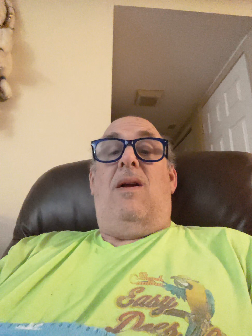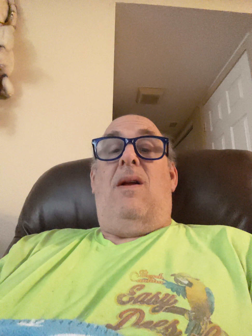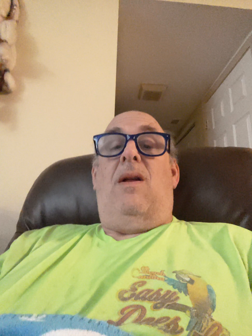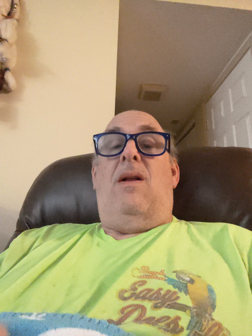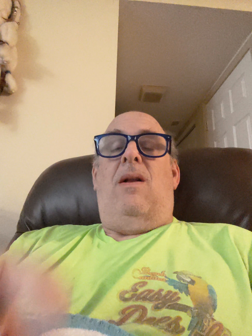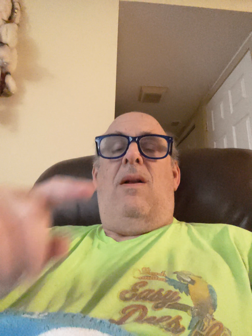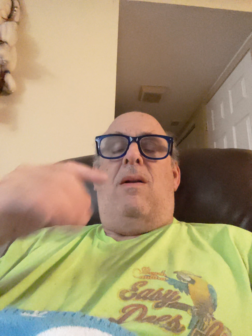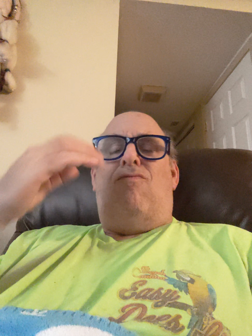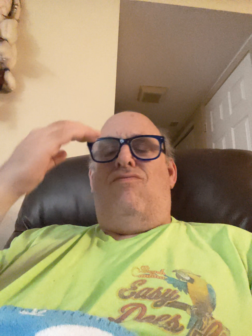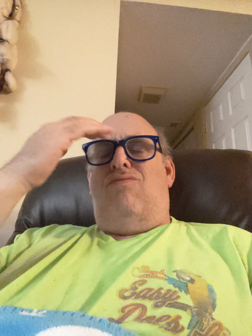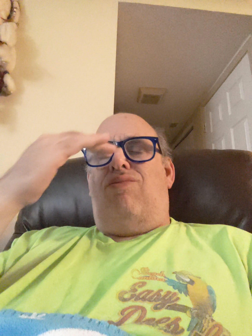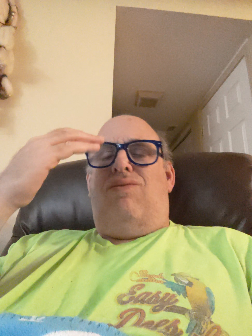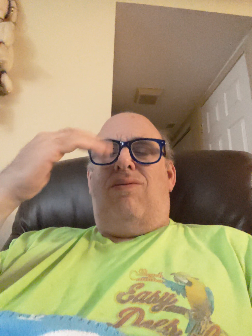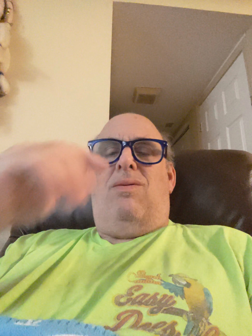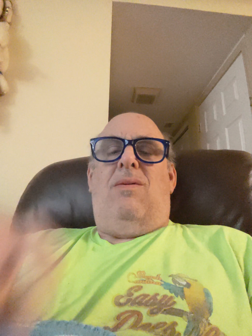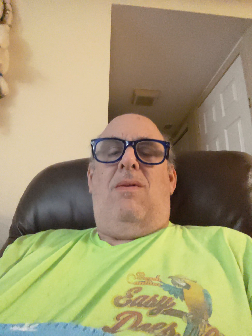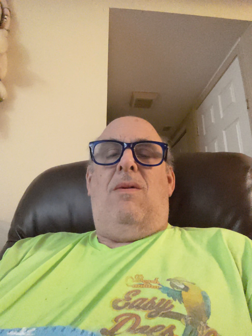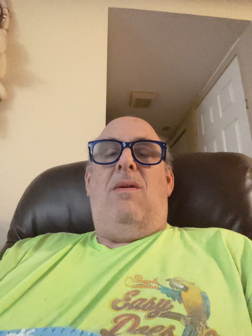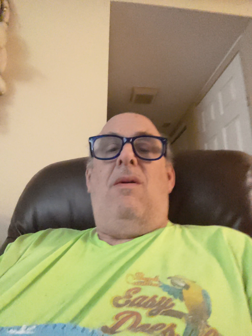think